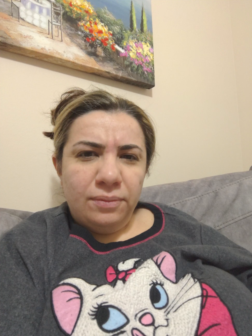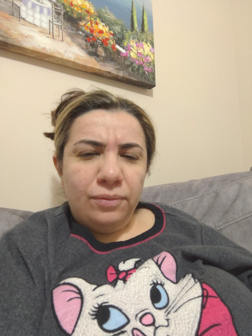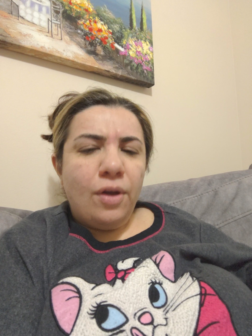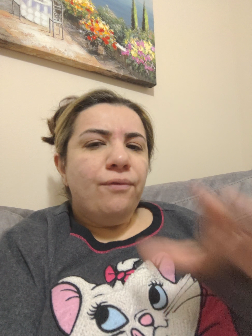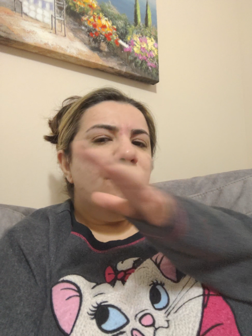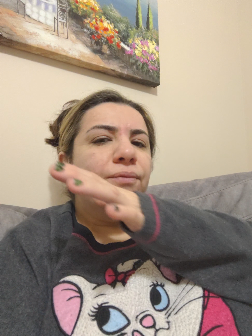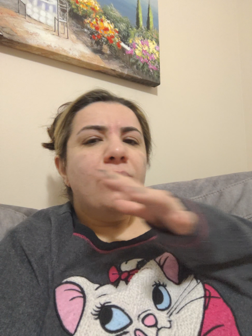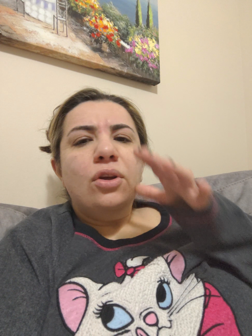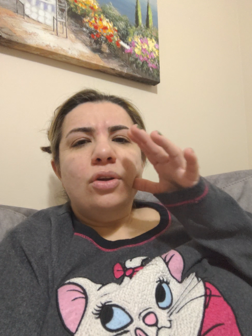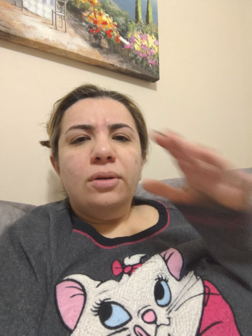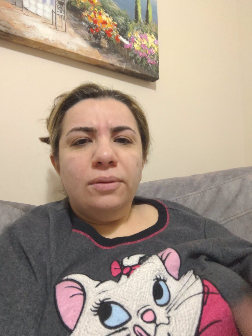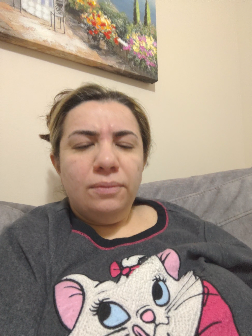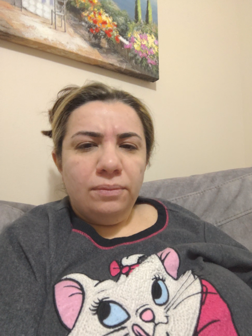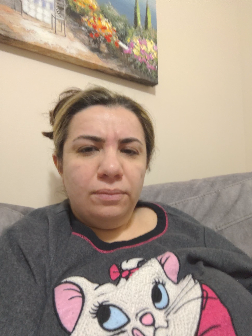farm